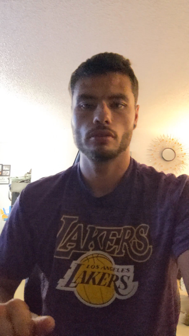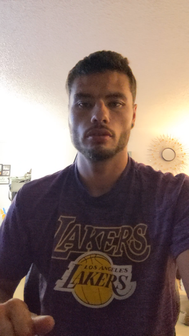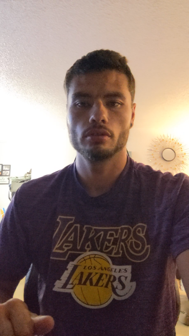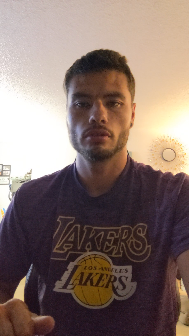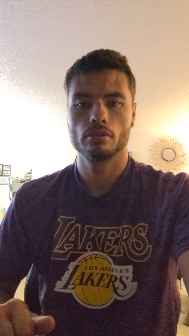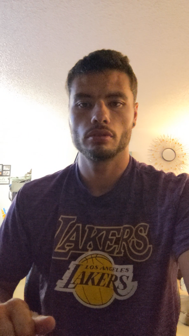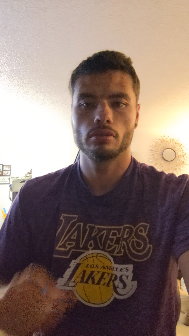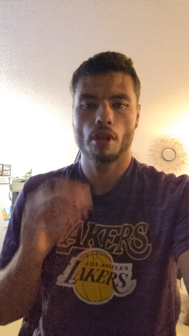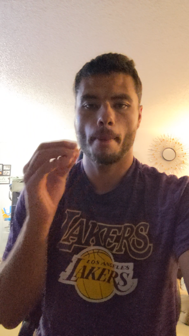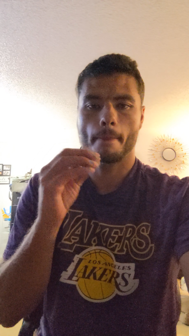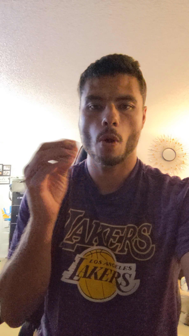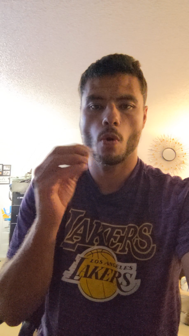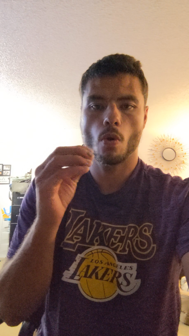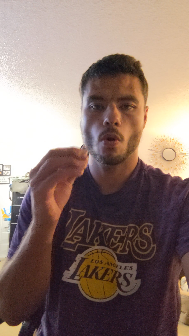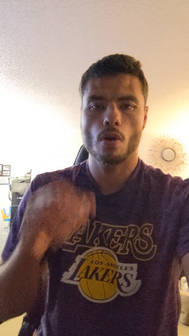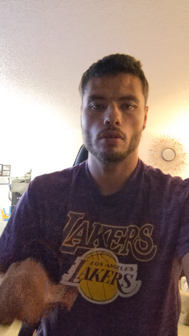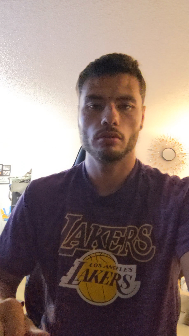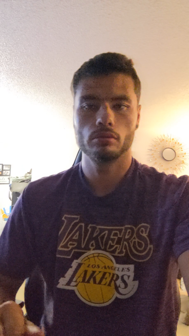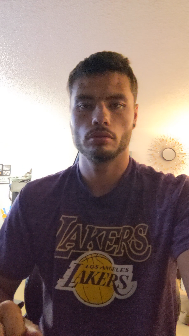more